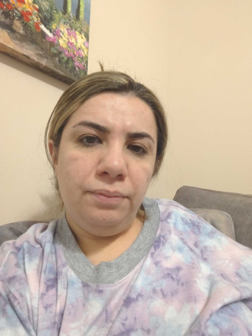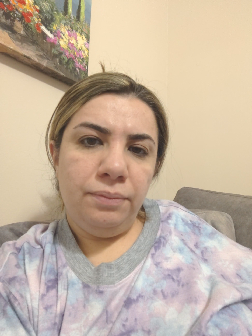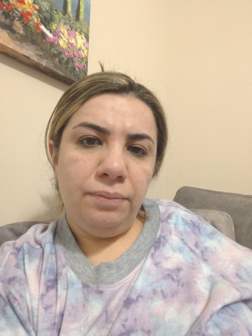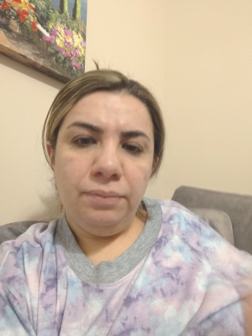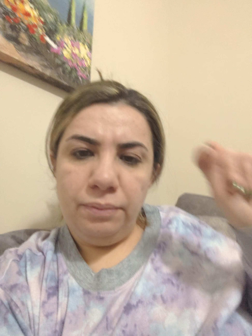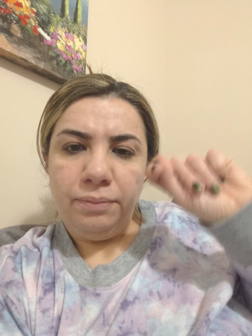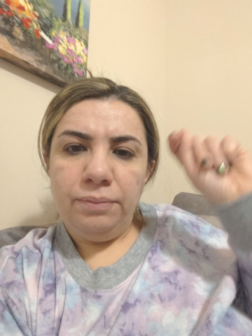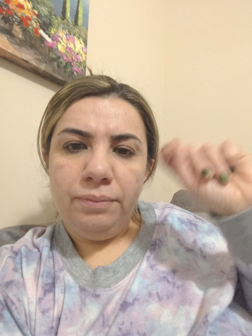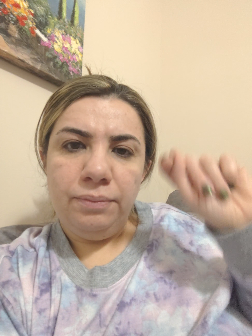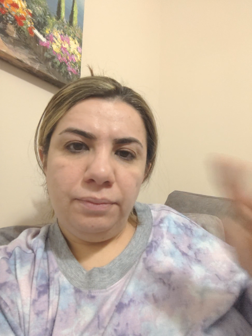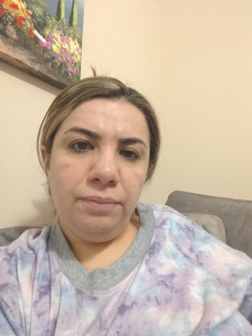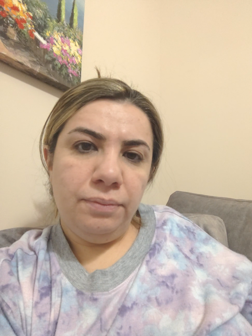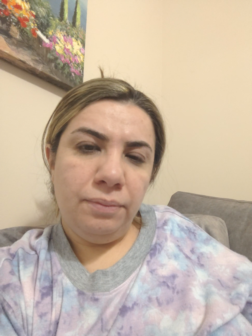potty